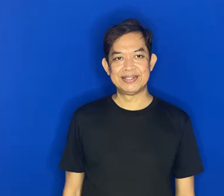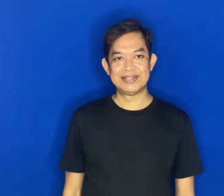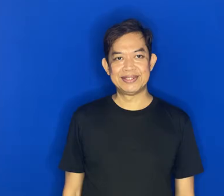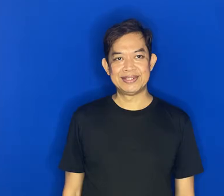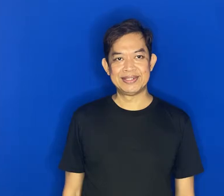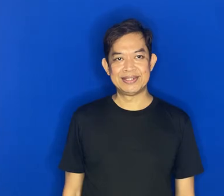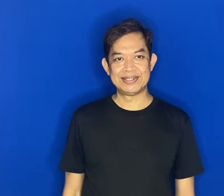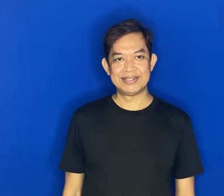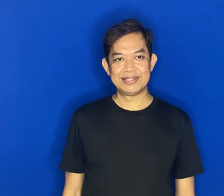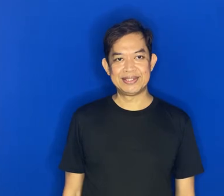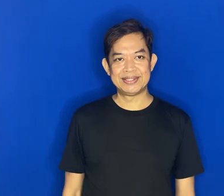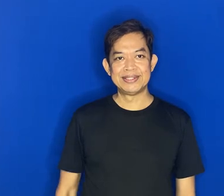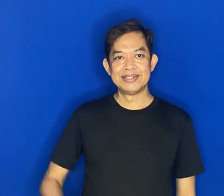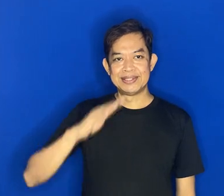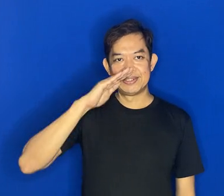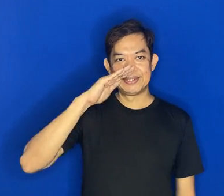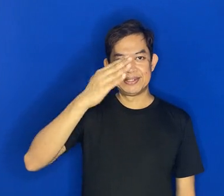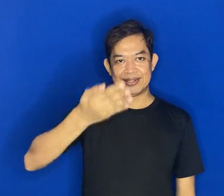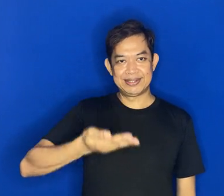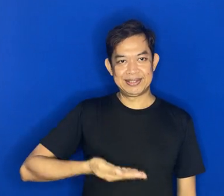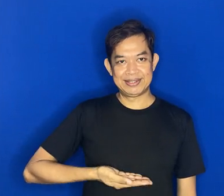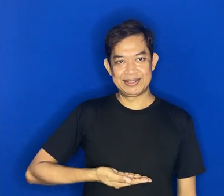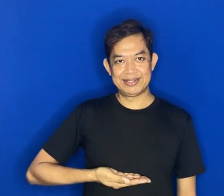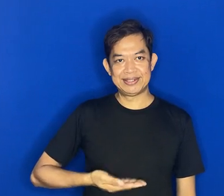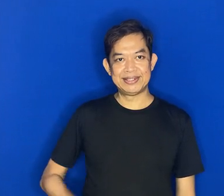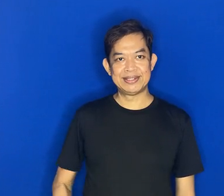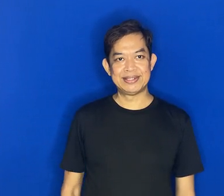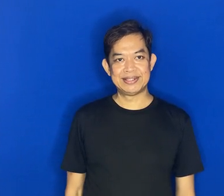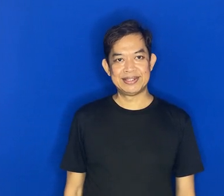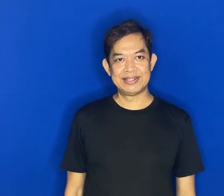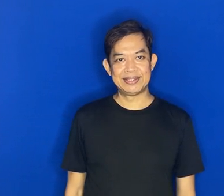youre welcome